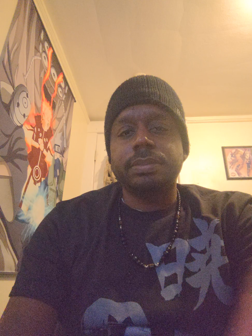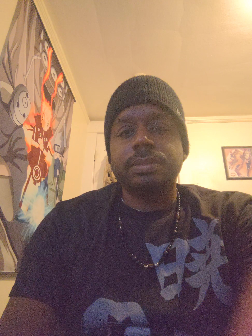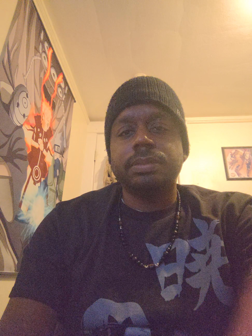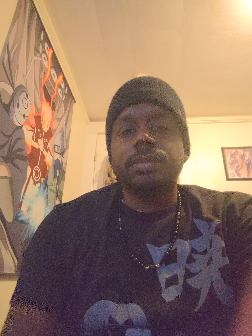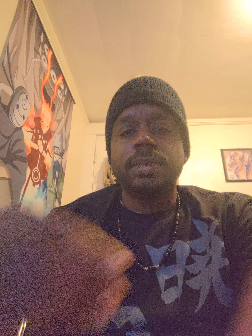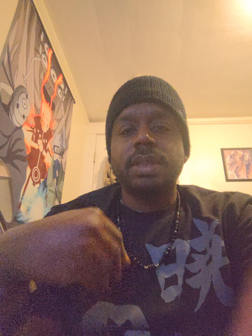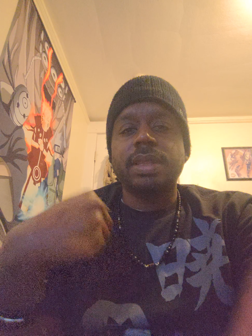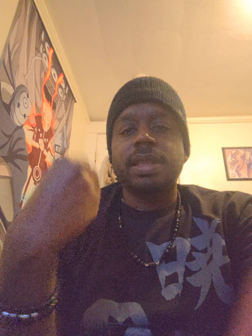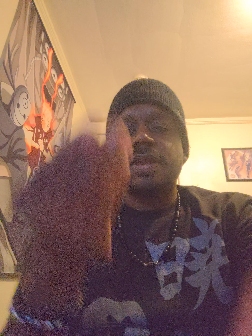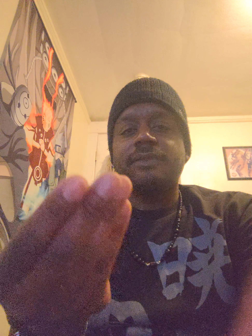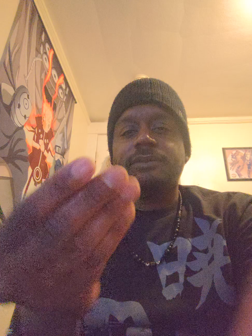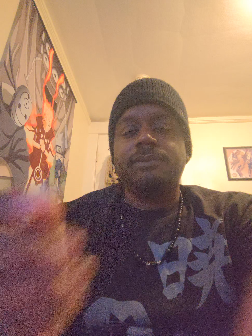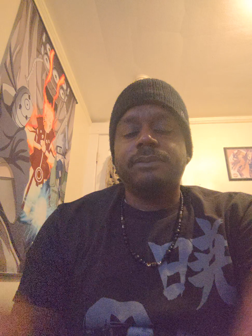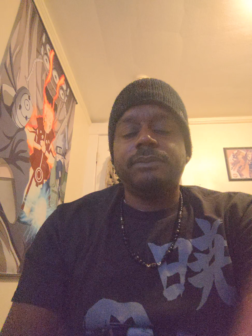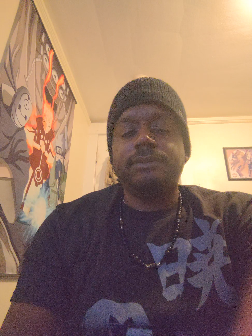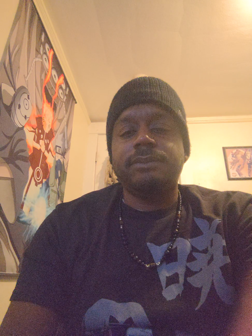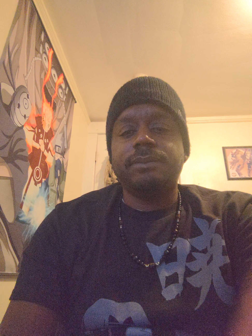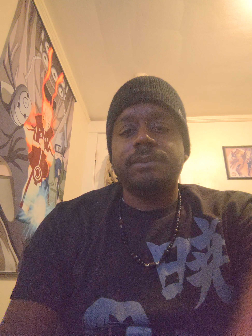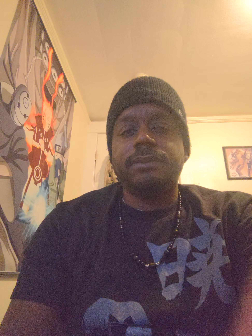give